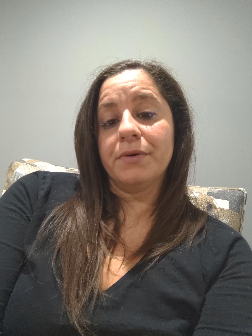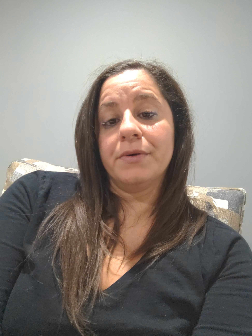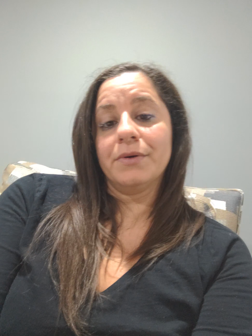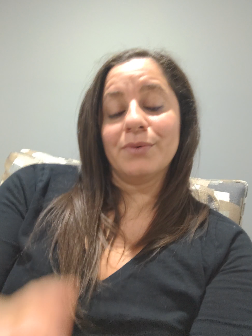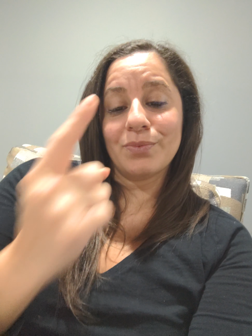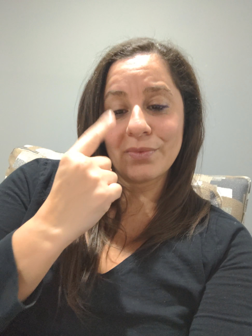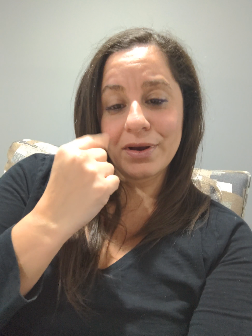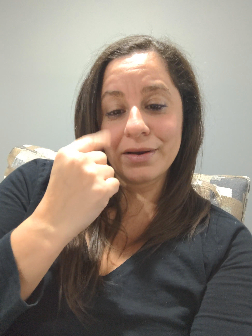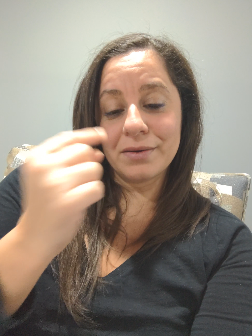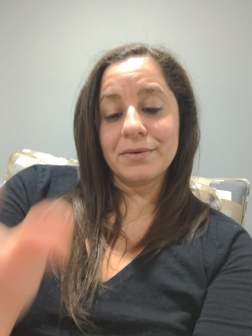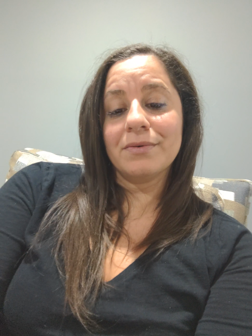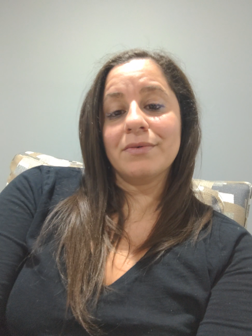cry